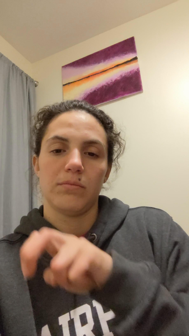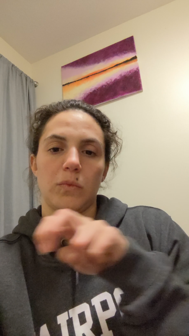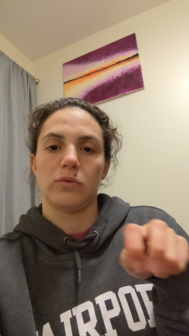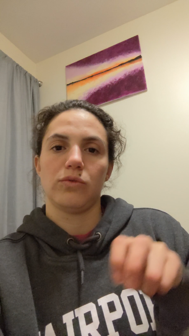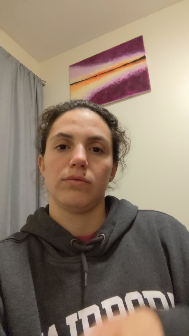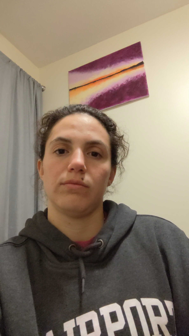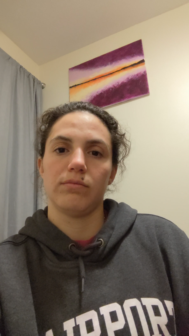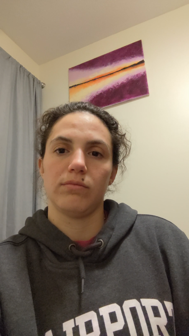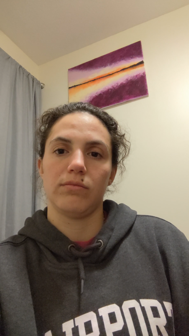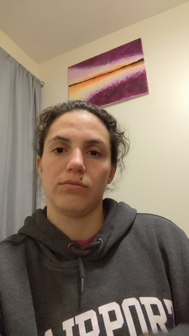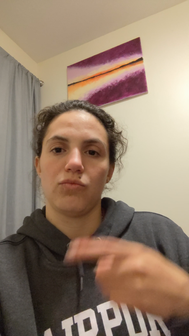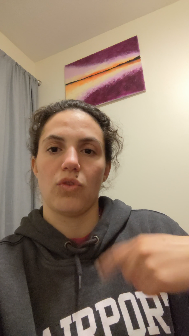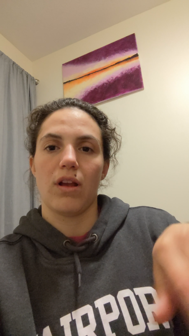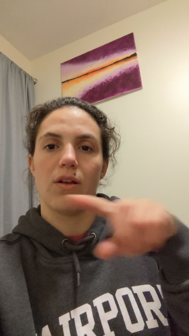around